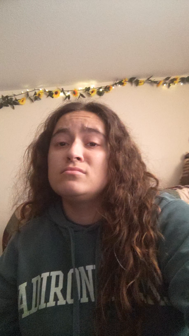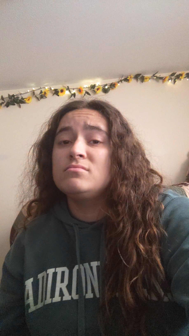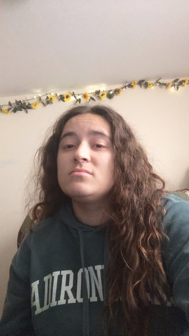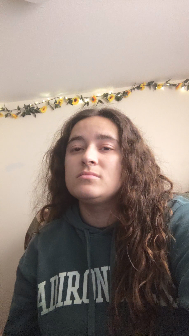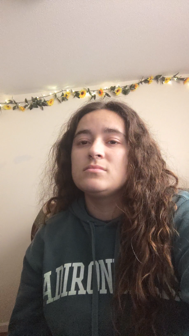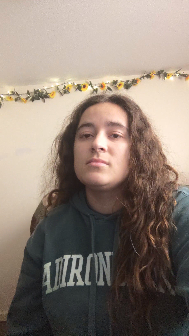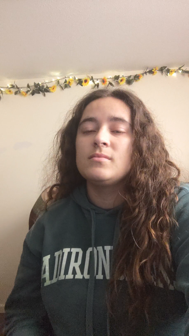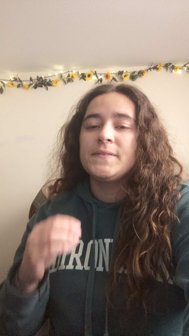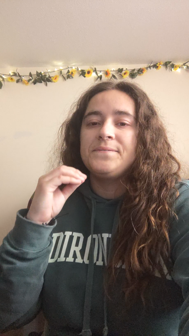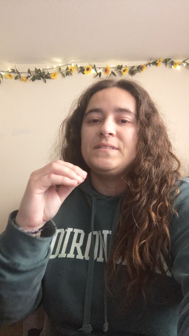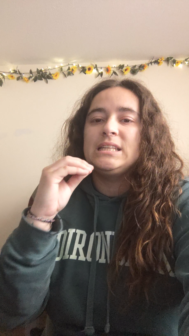fix